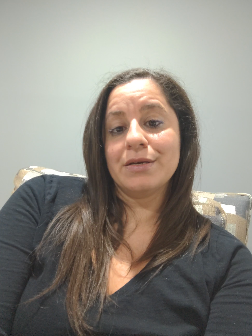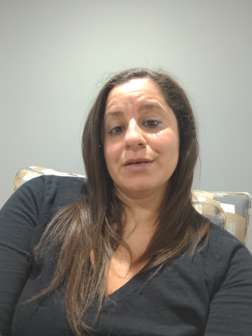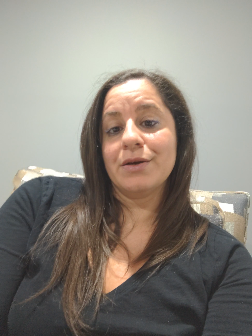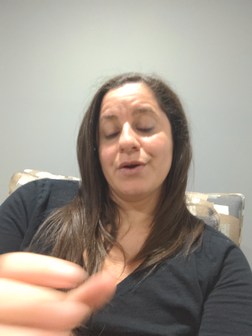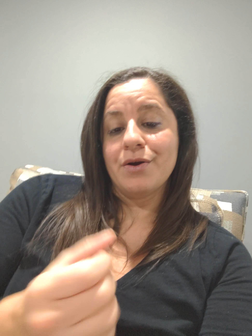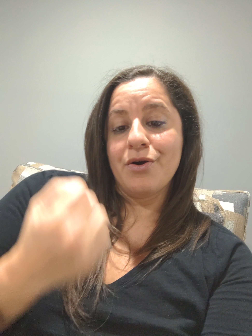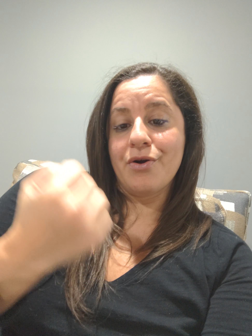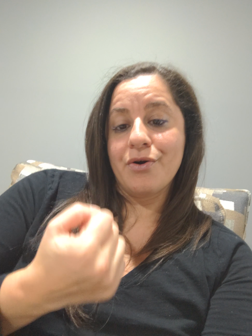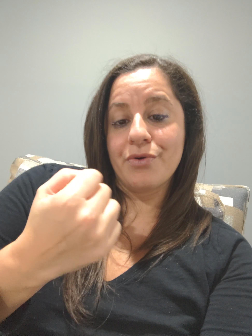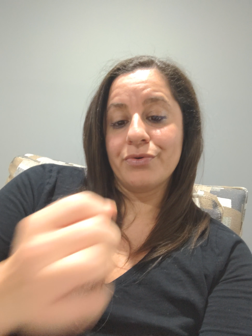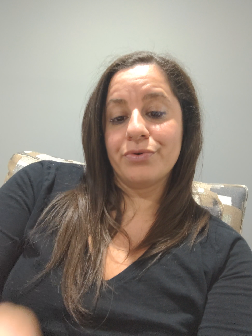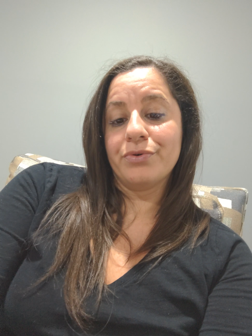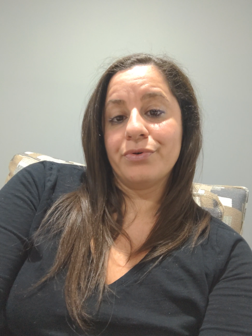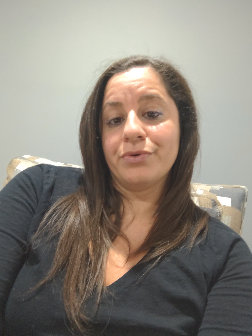car